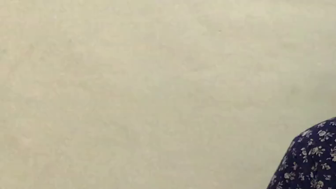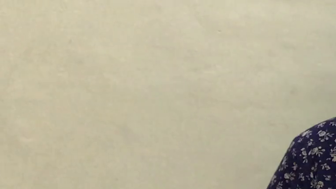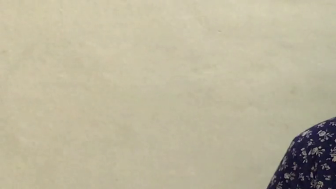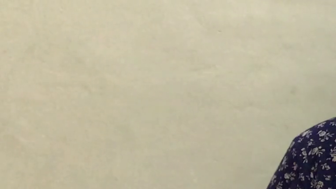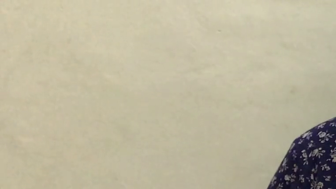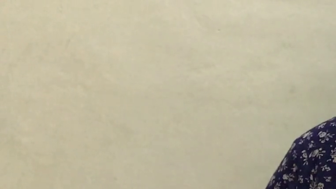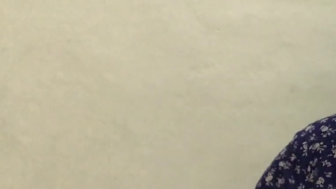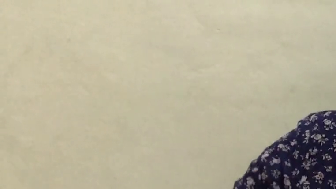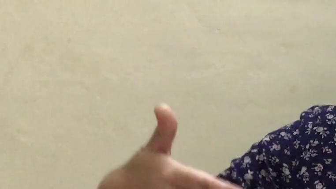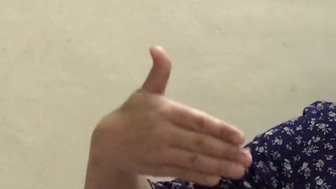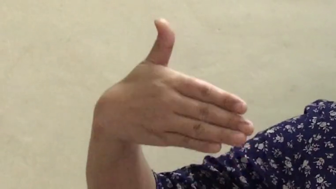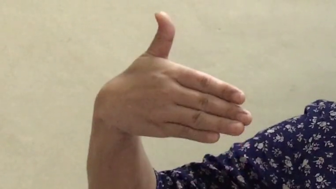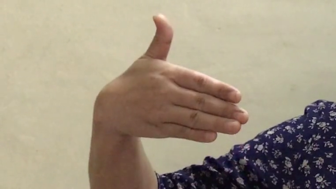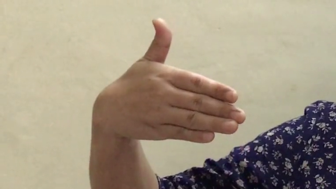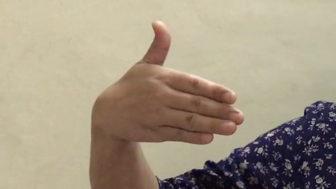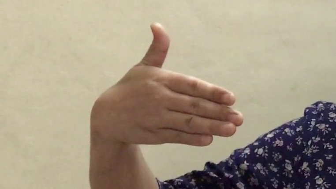ल